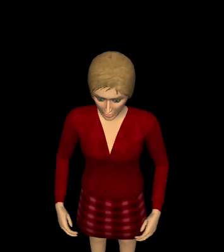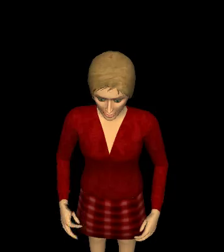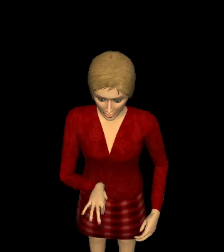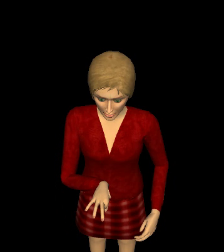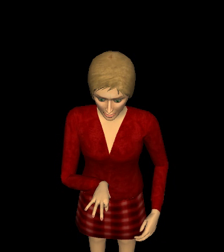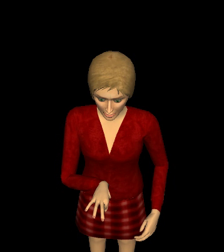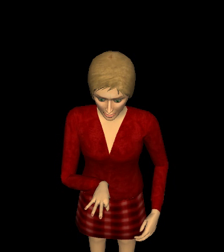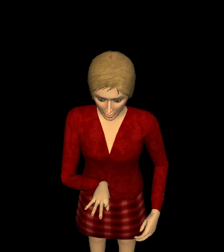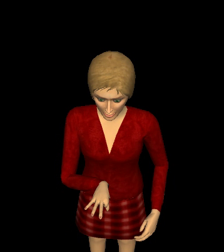ملح